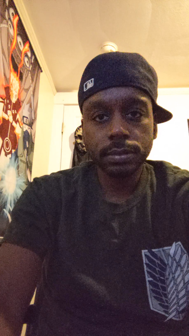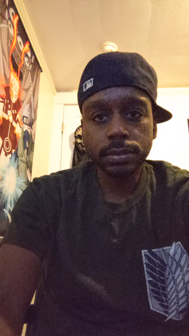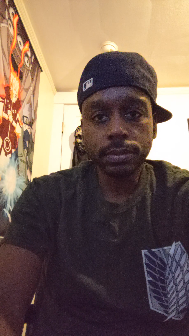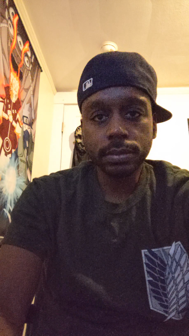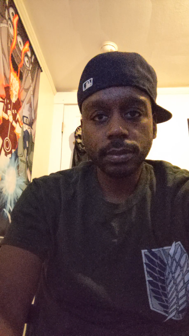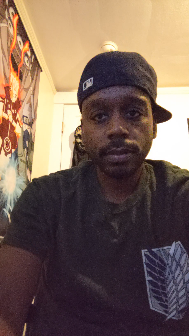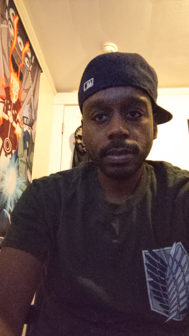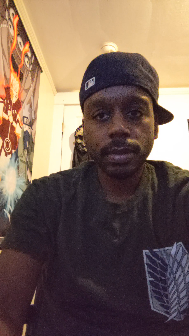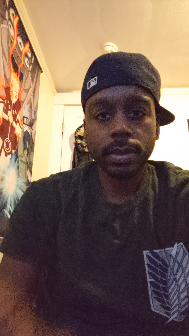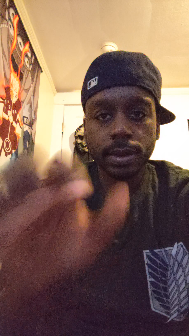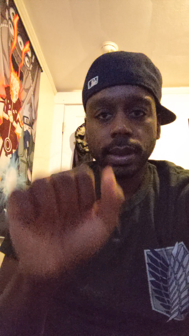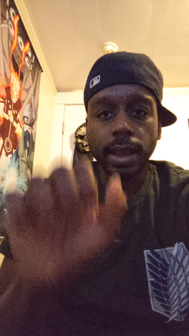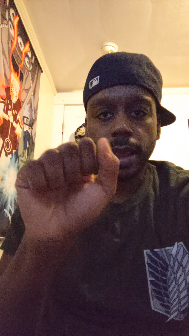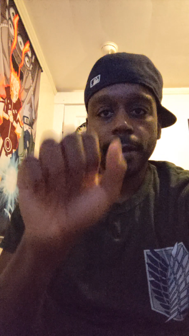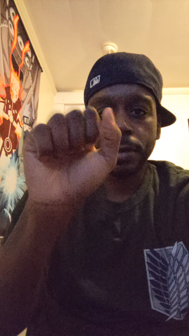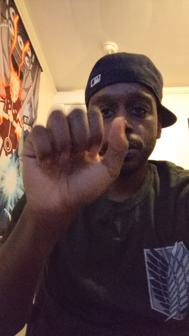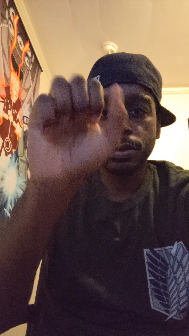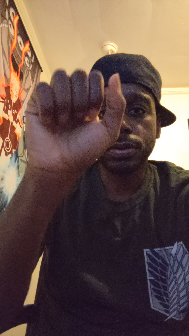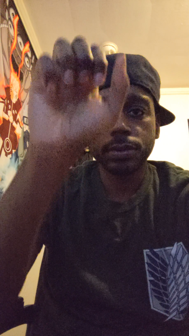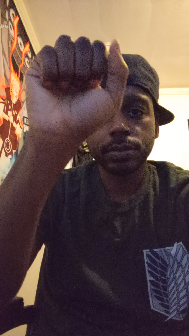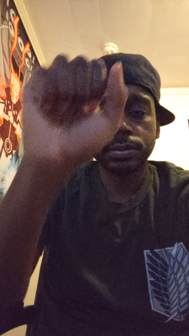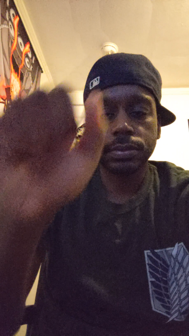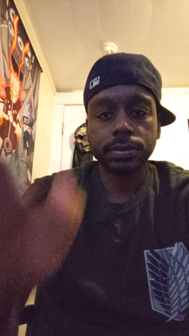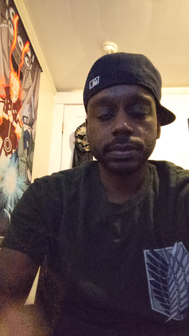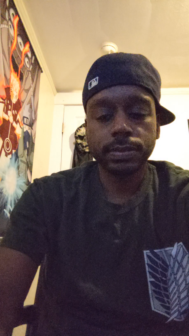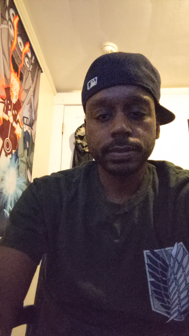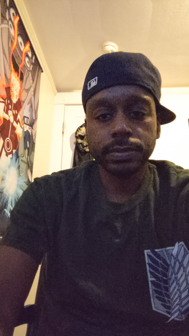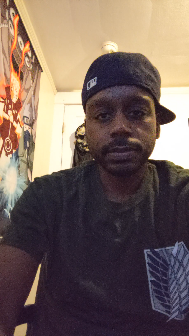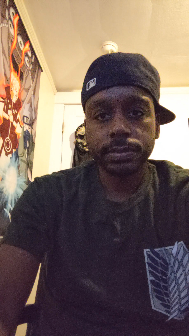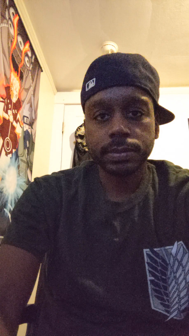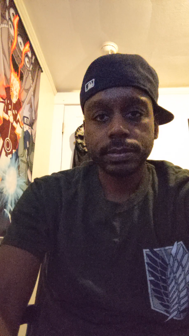ladder